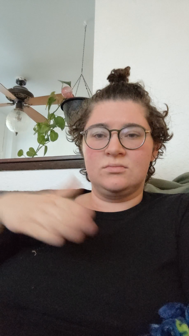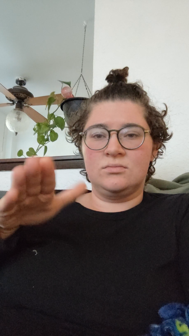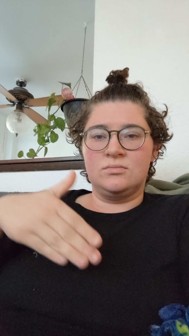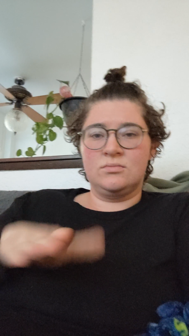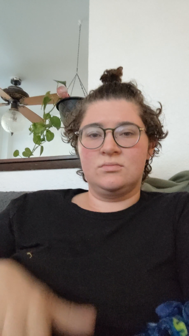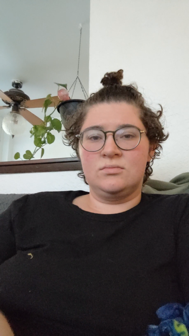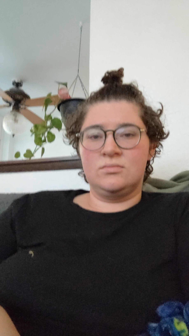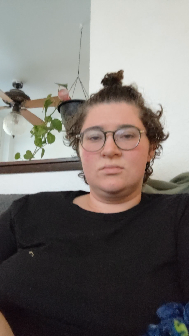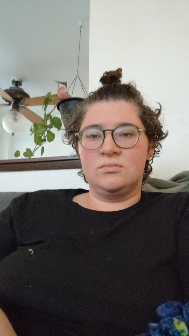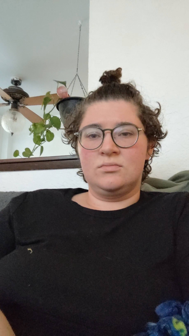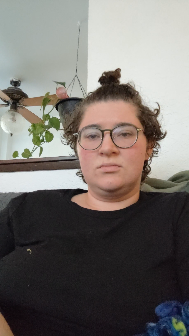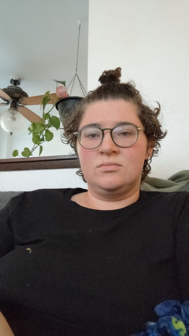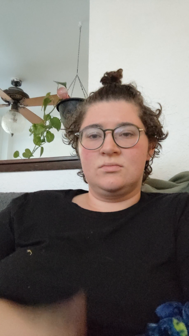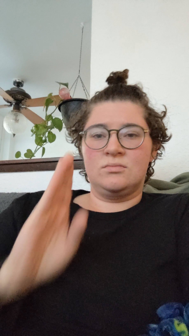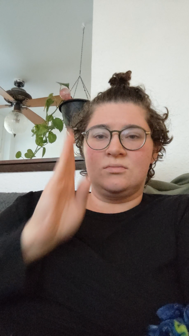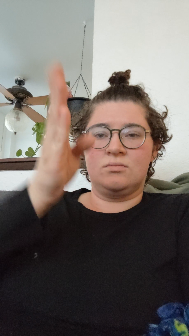over